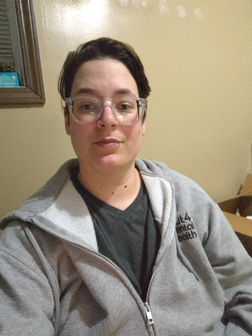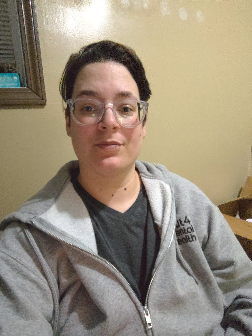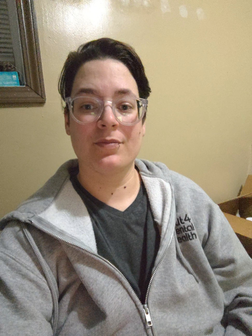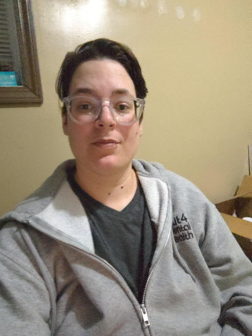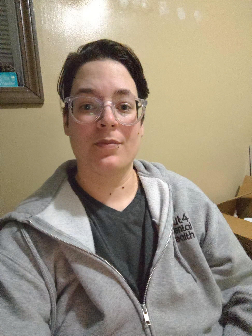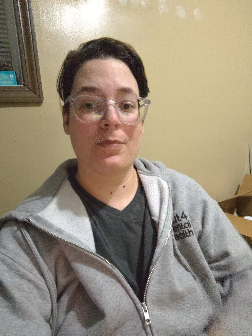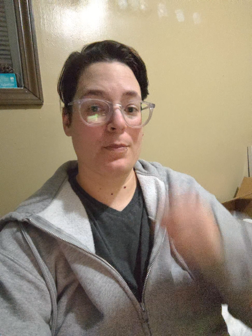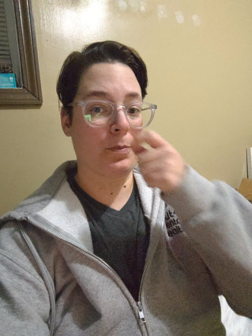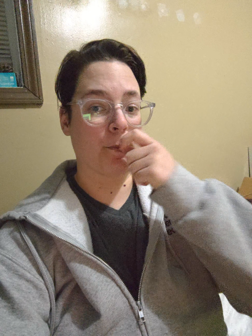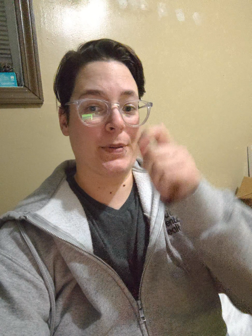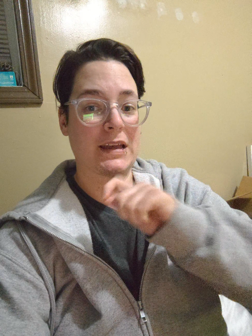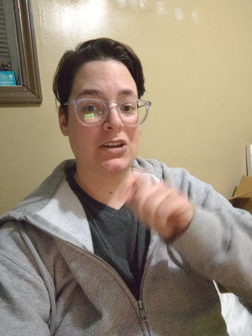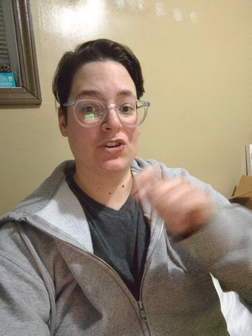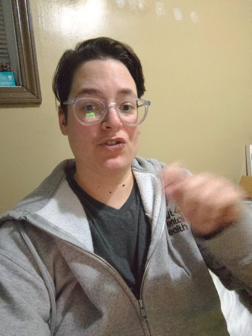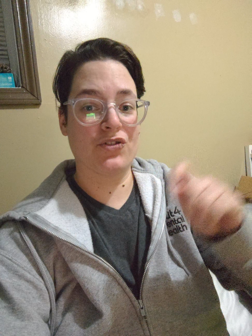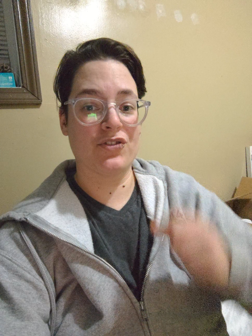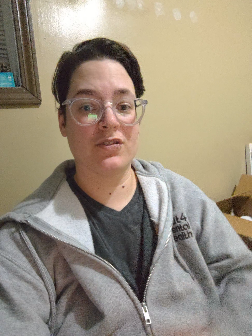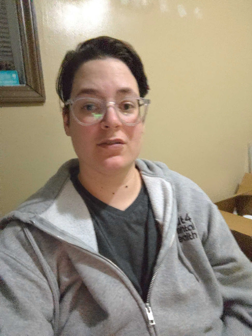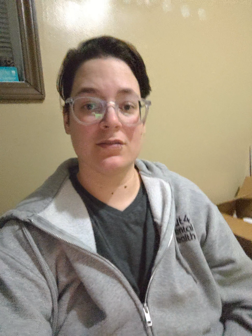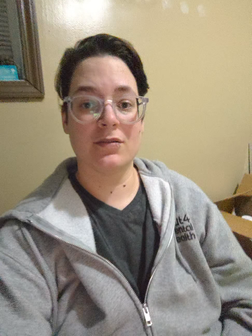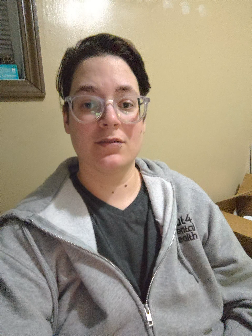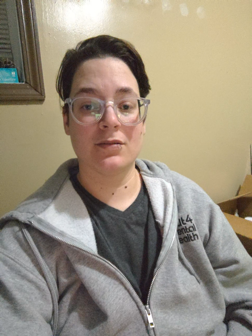pencil